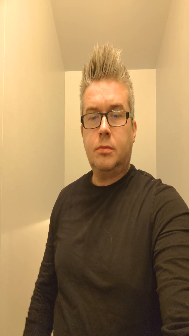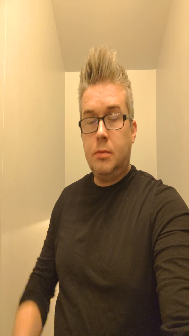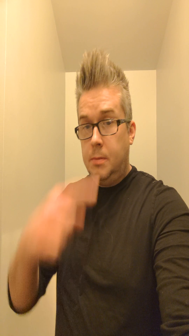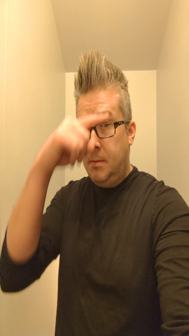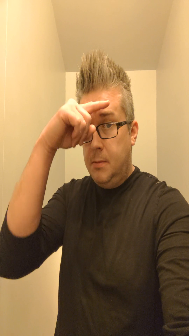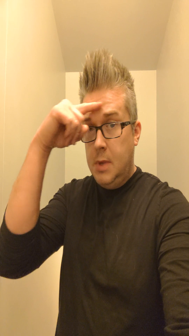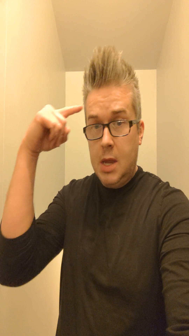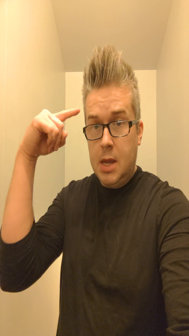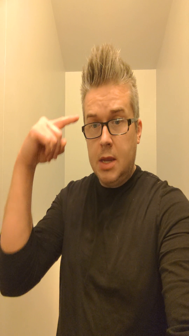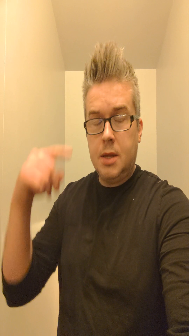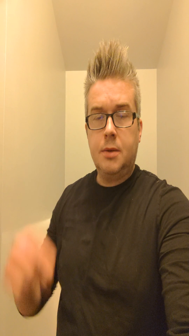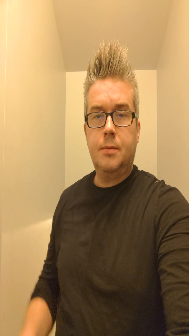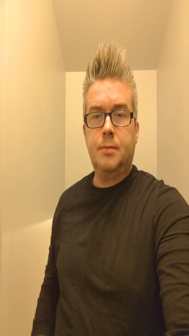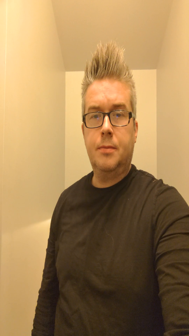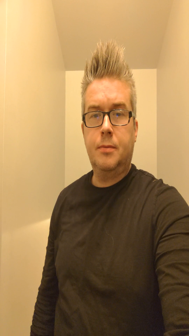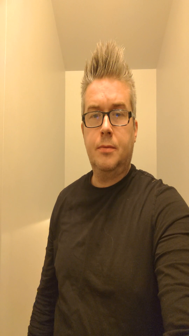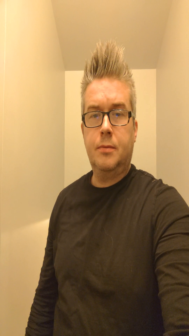black